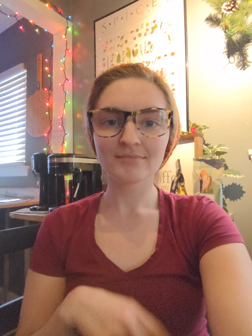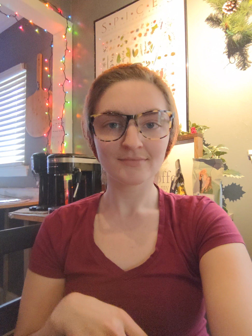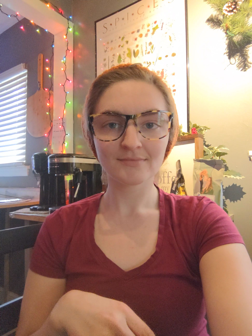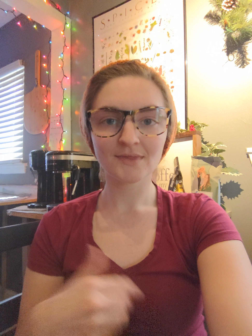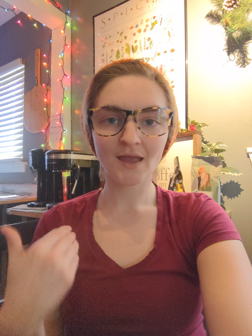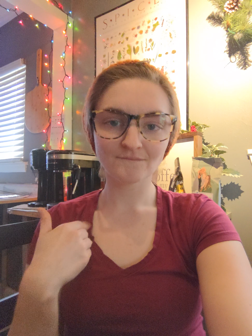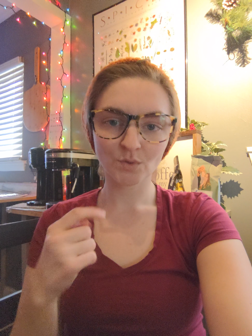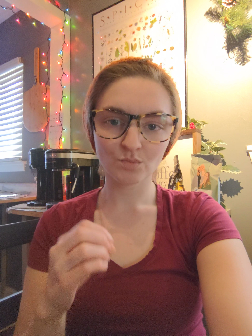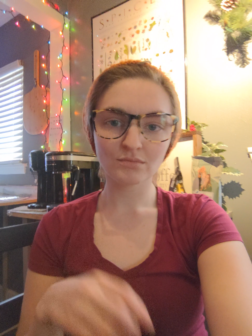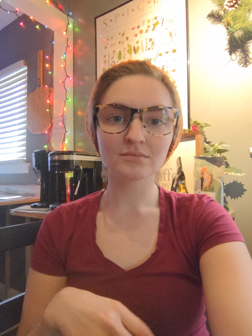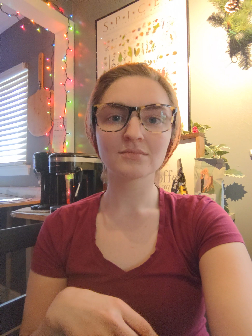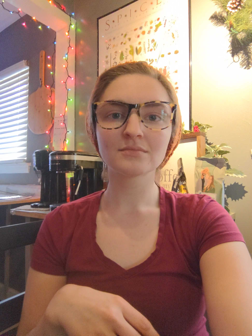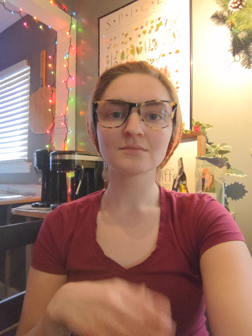have to